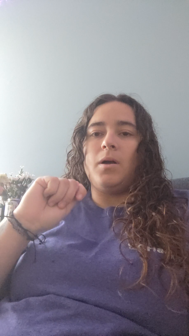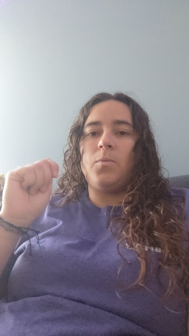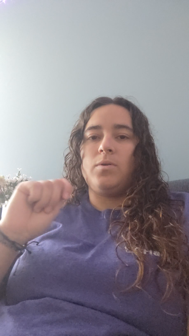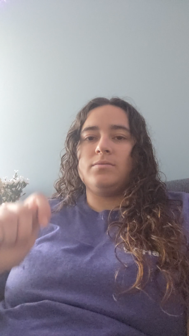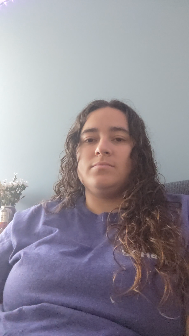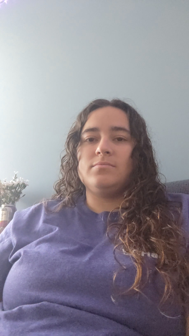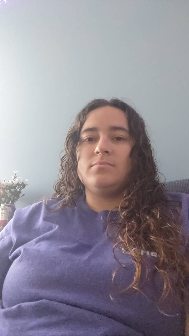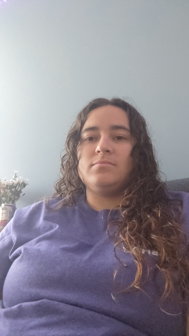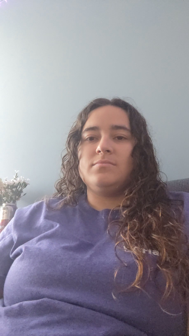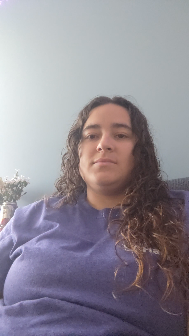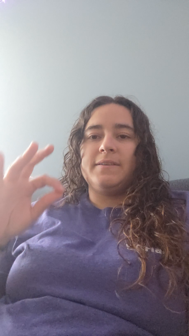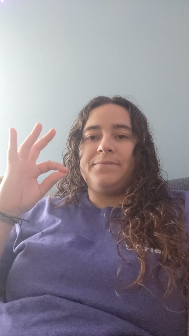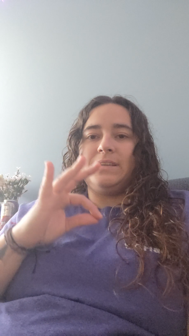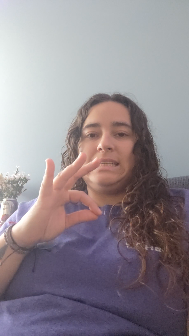fit